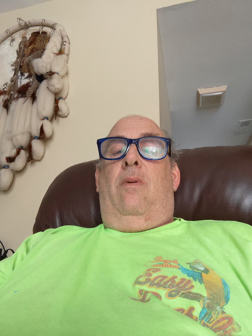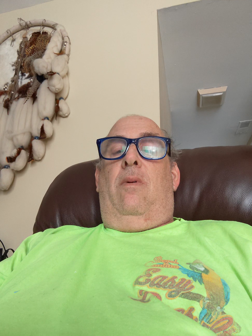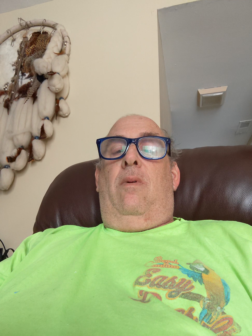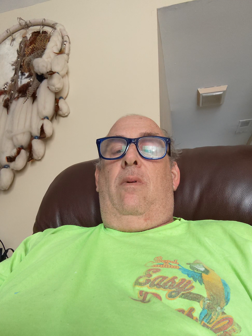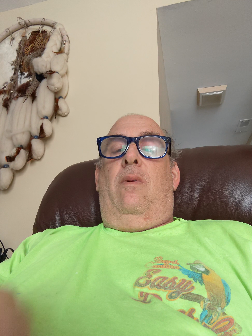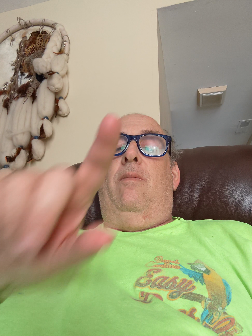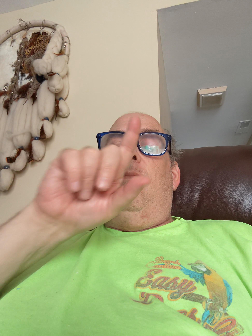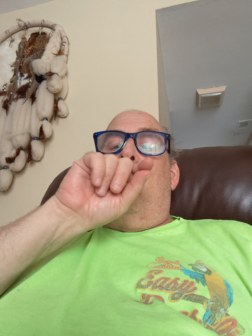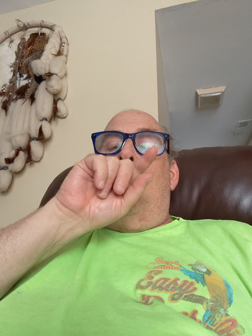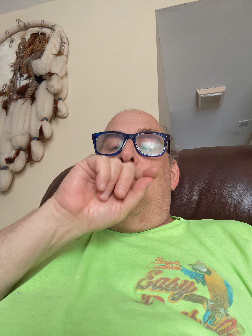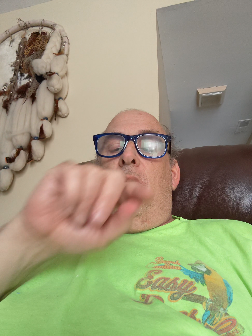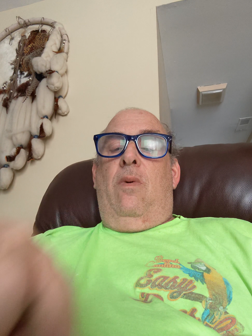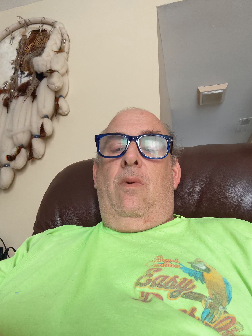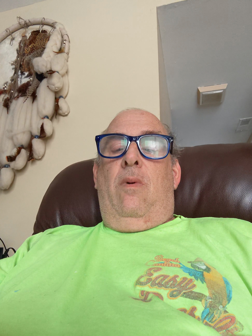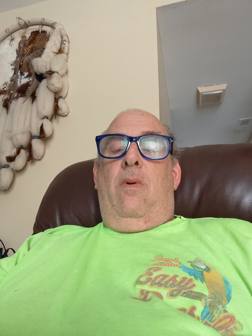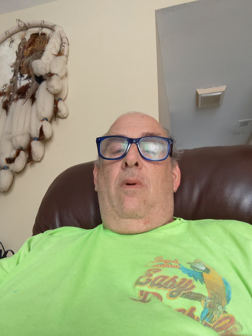bird